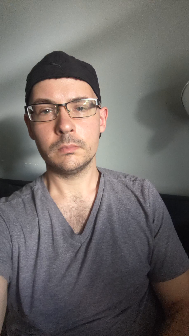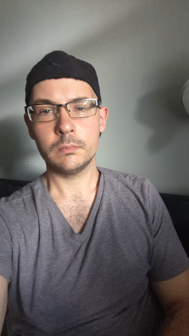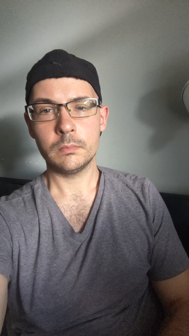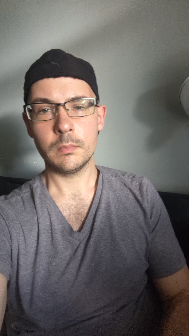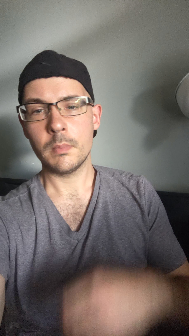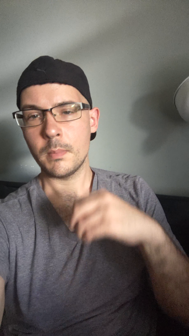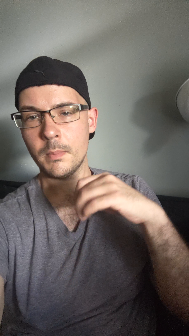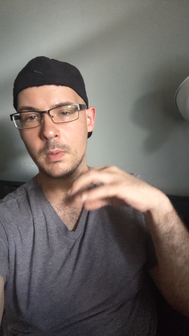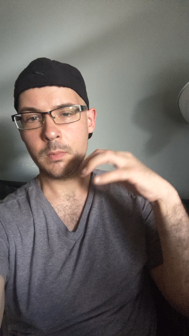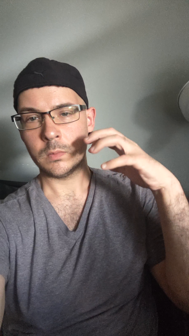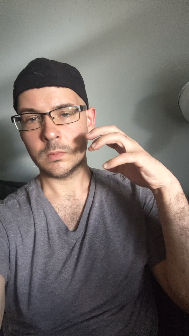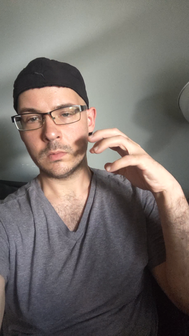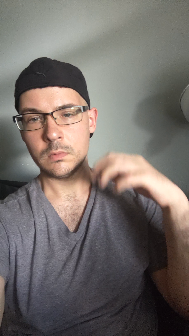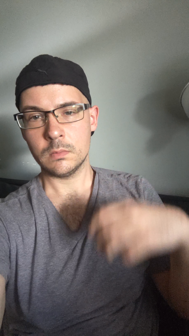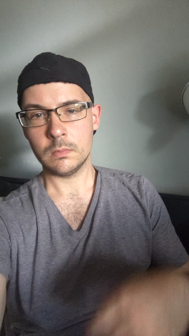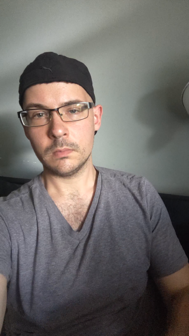bubbles